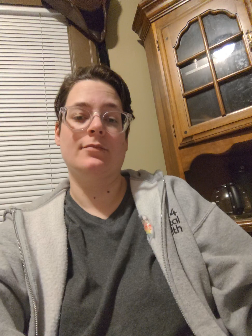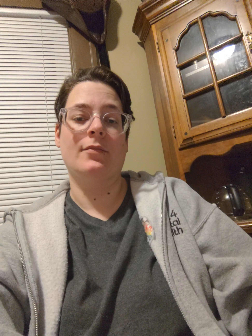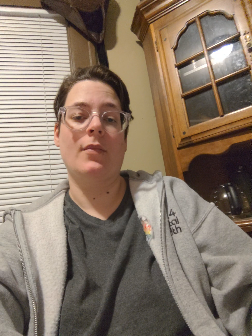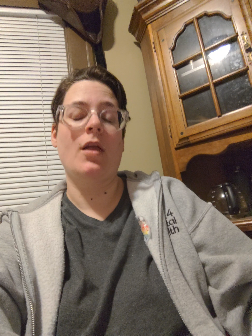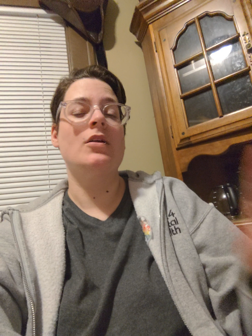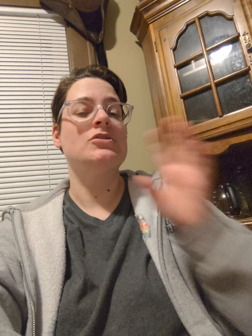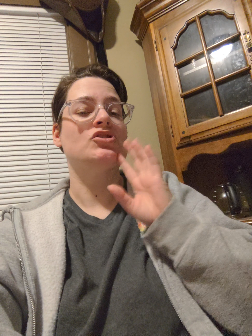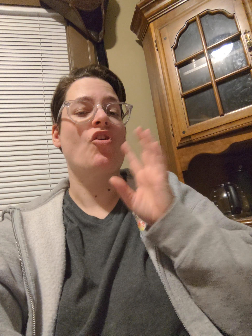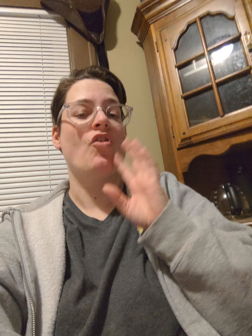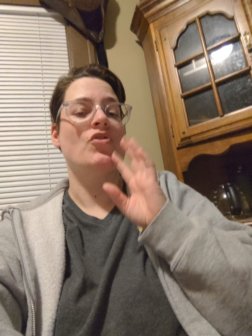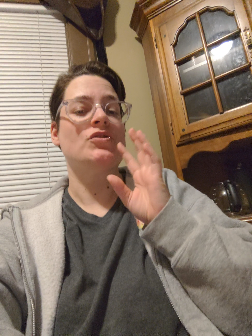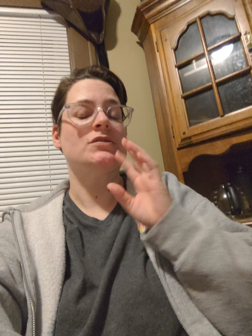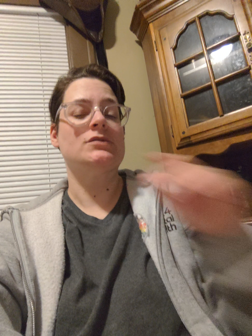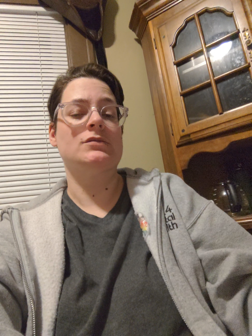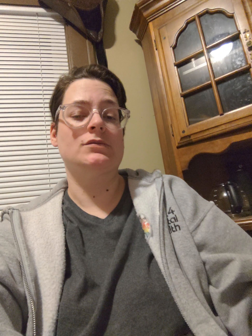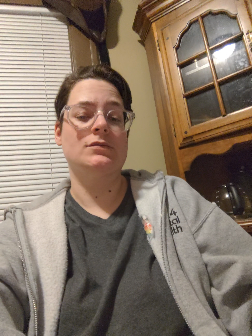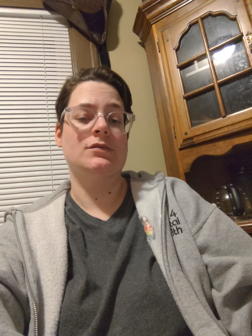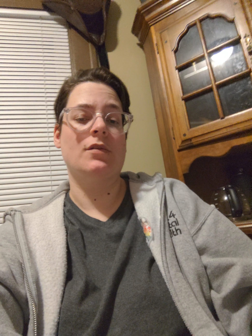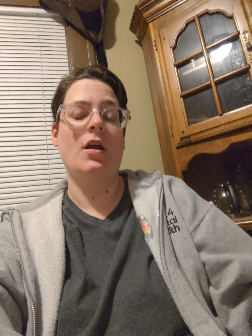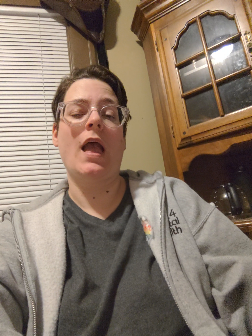talk